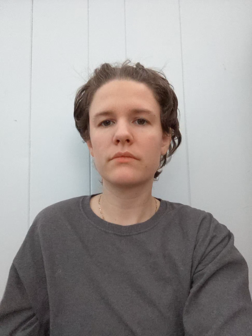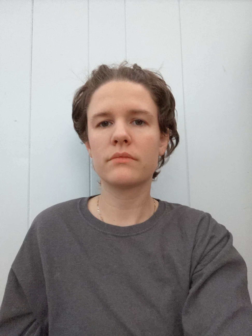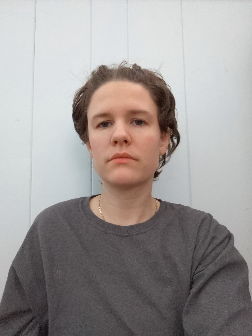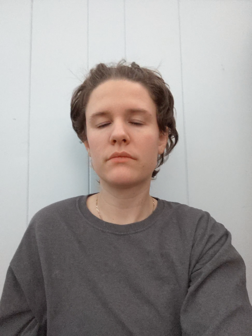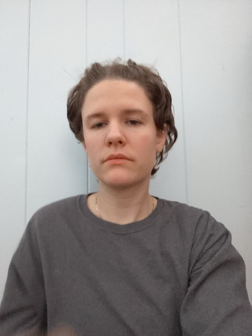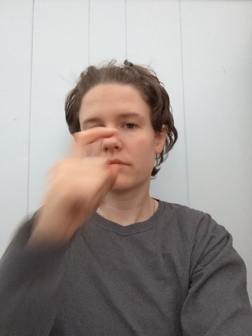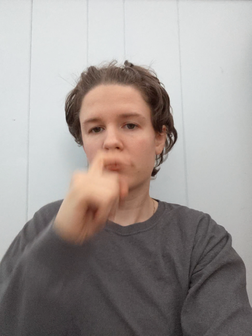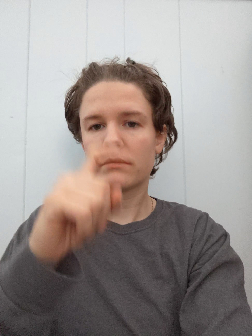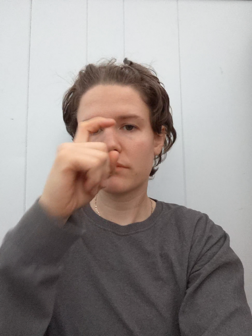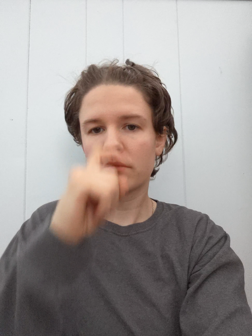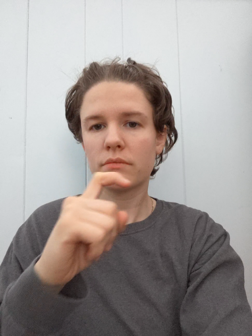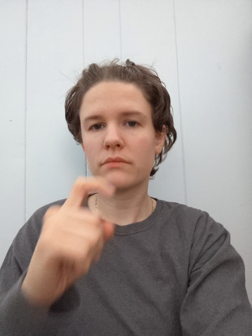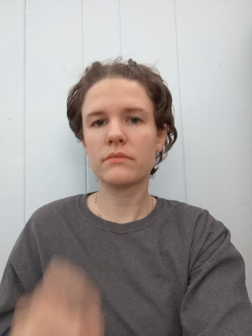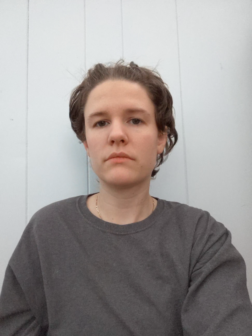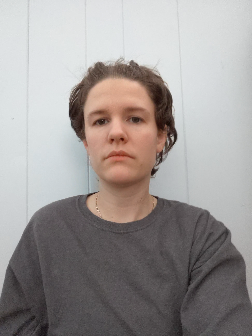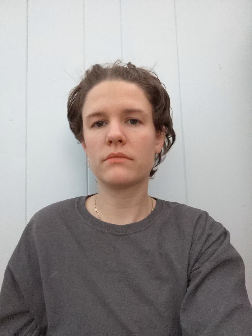doll